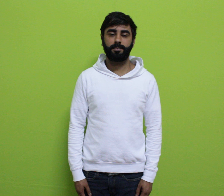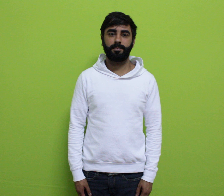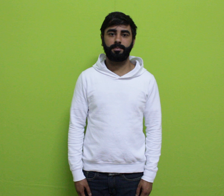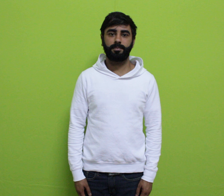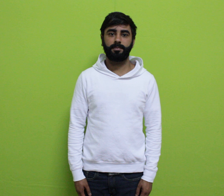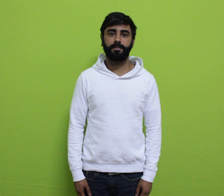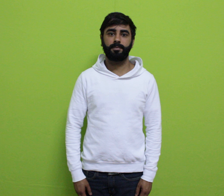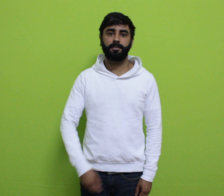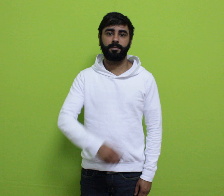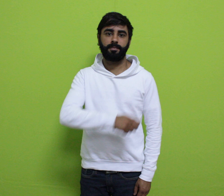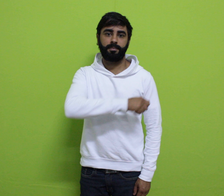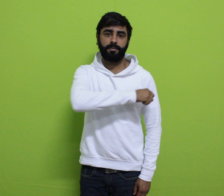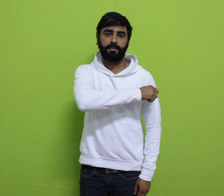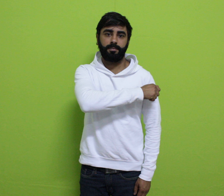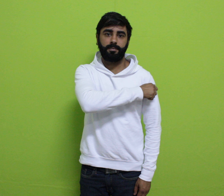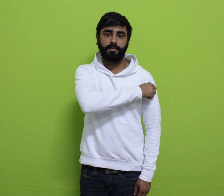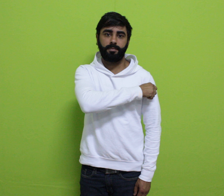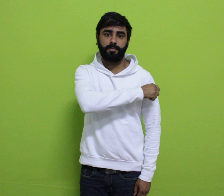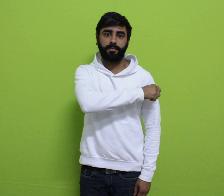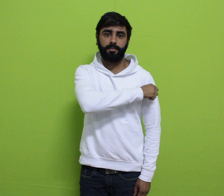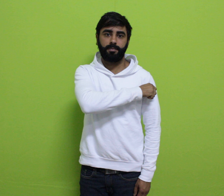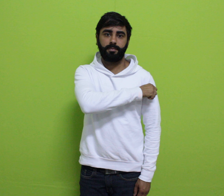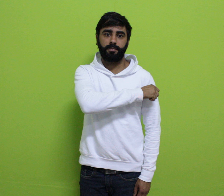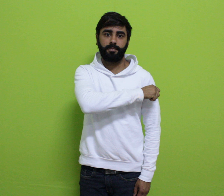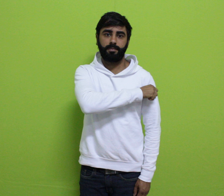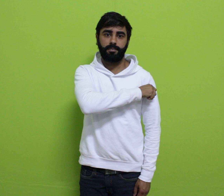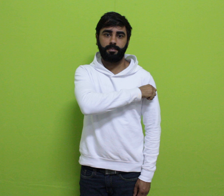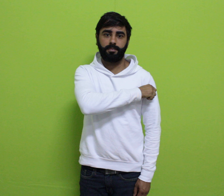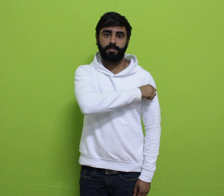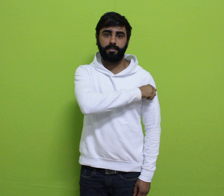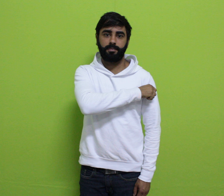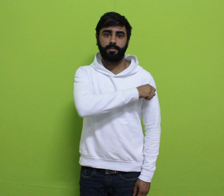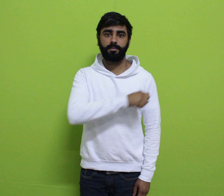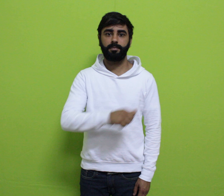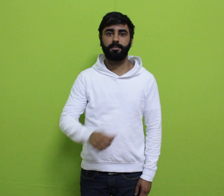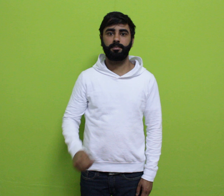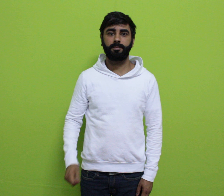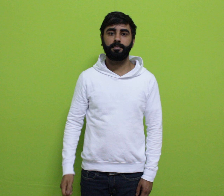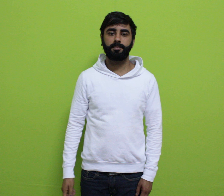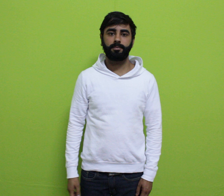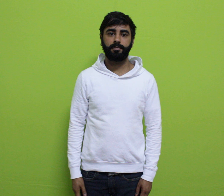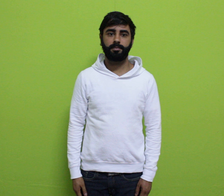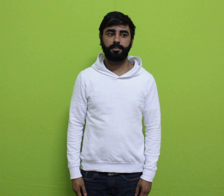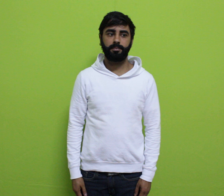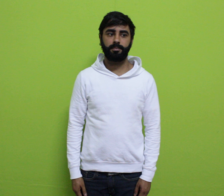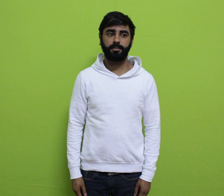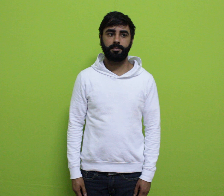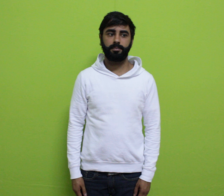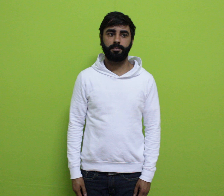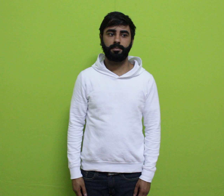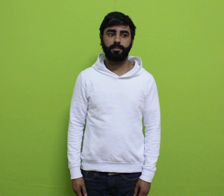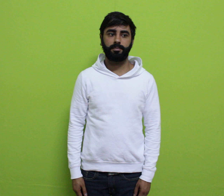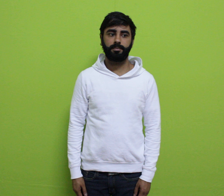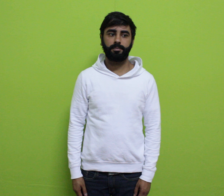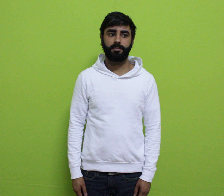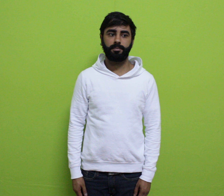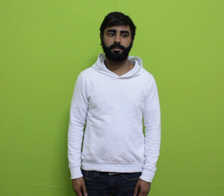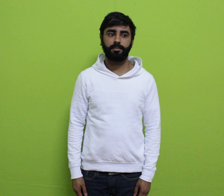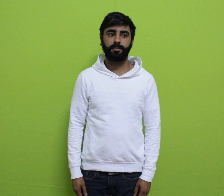aluno